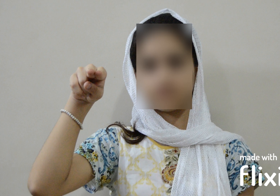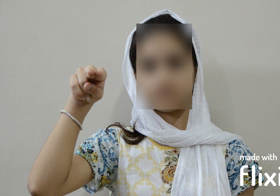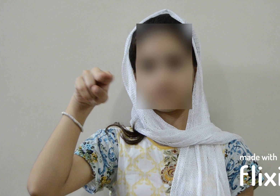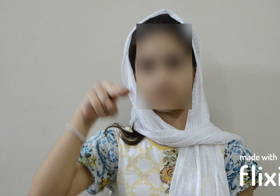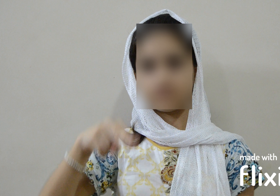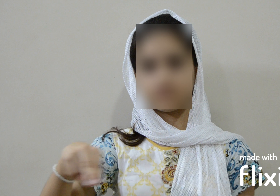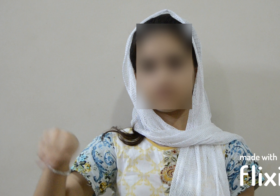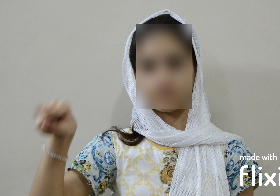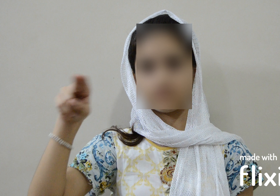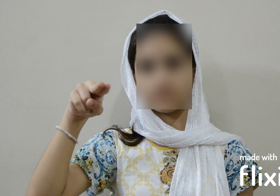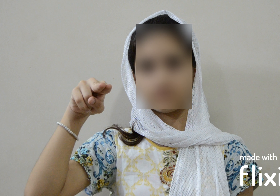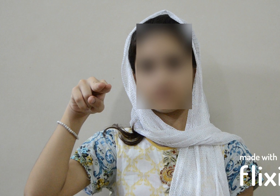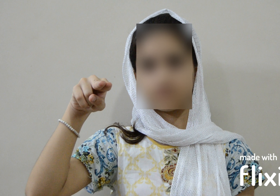ہ